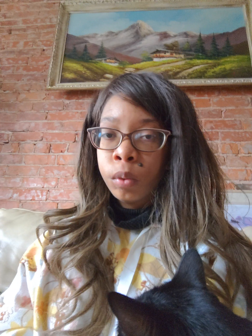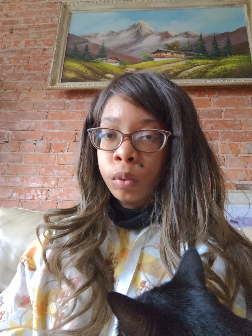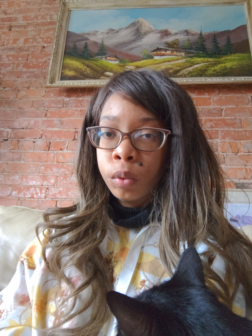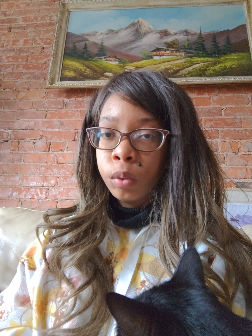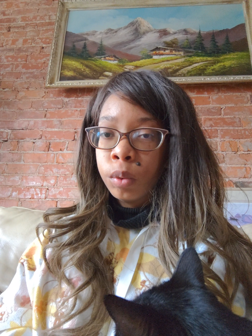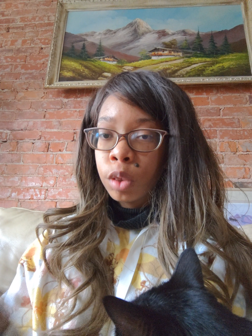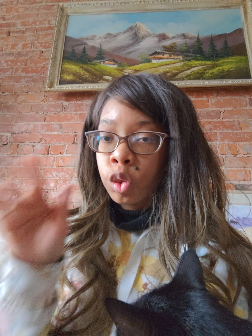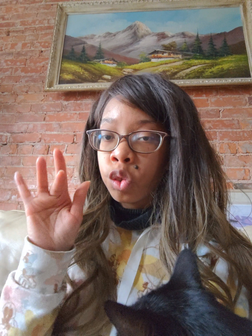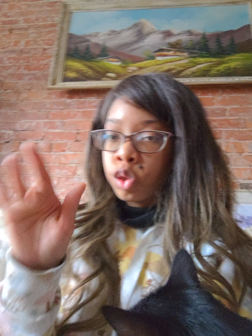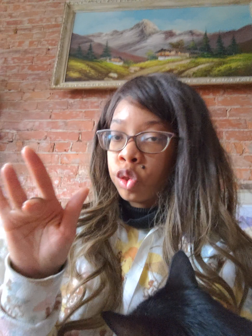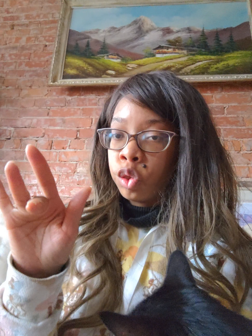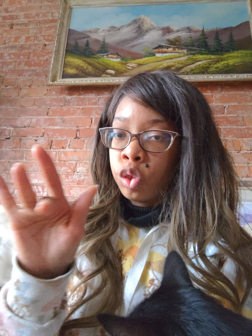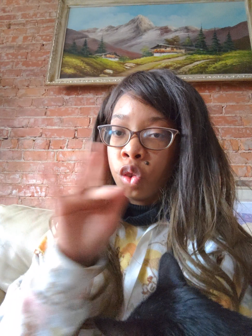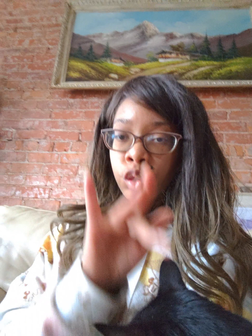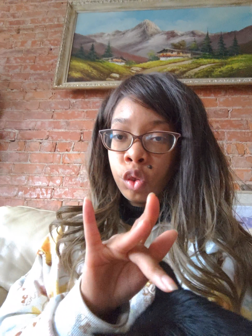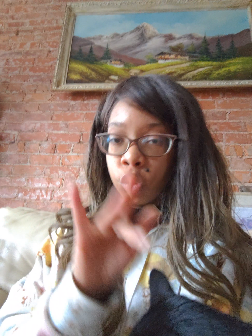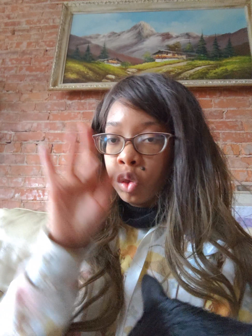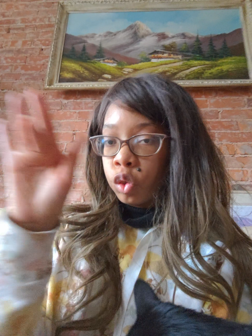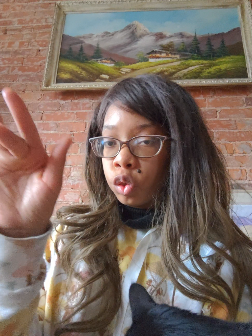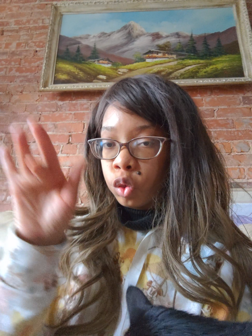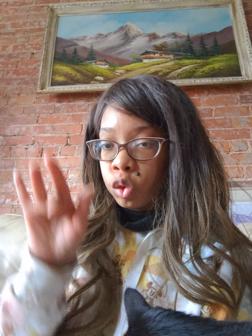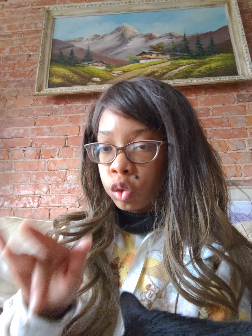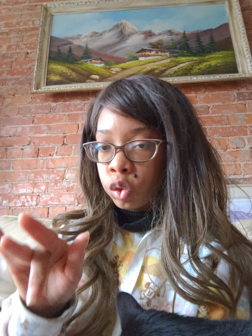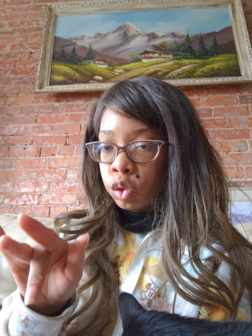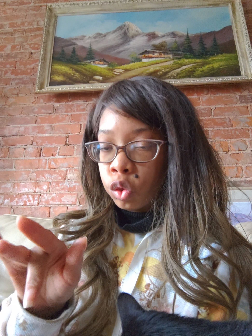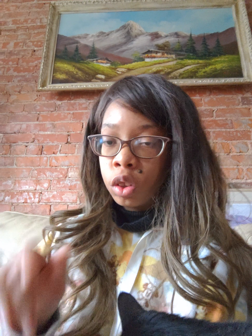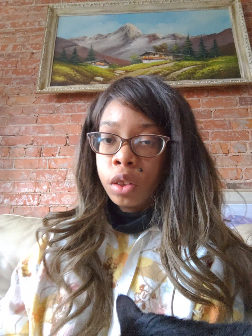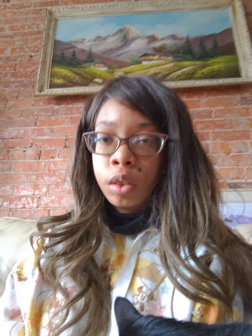touch